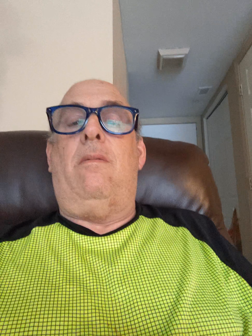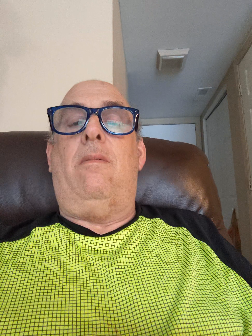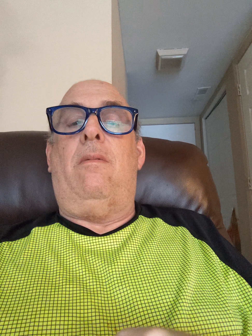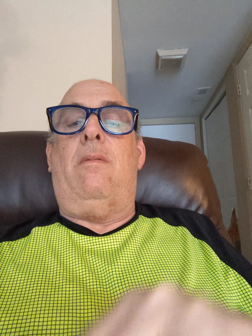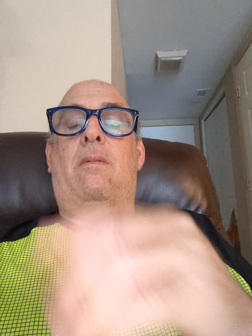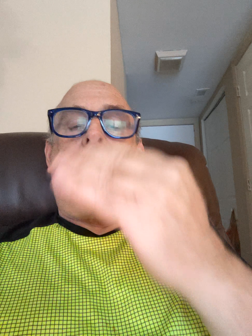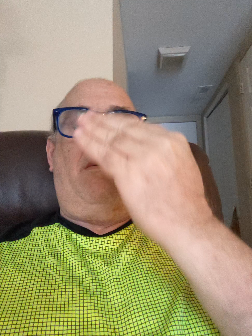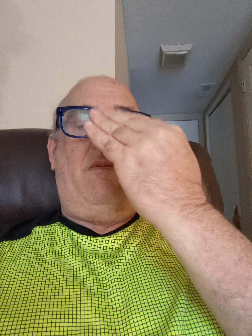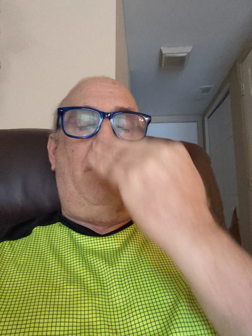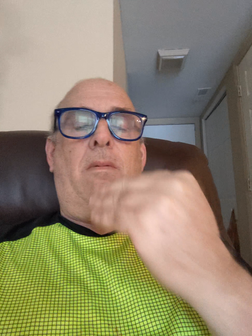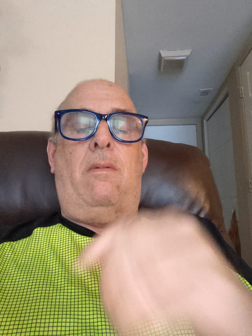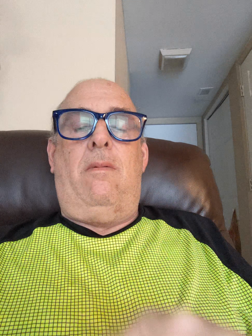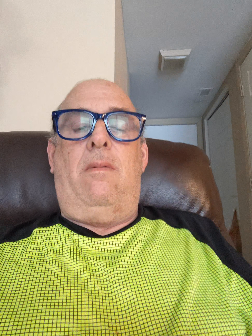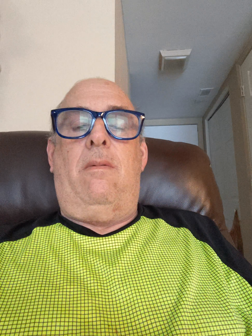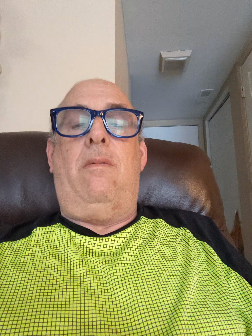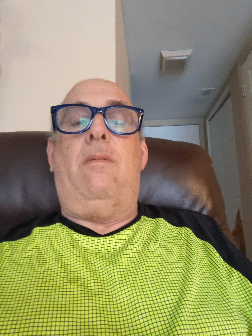sleepy